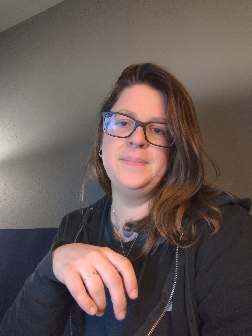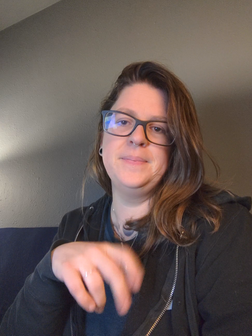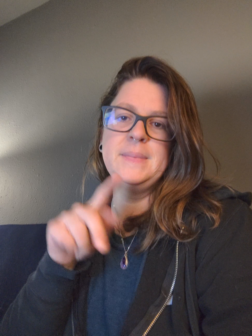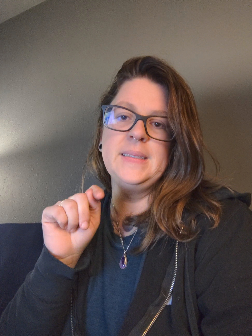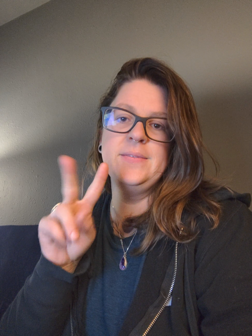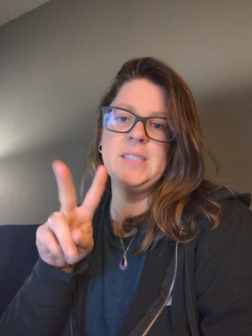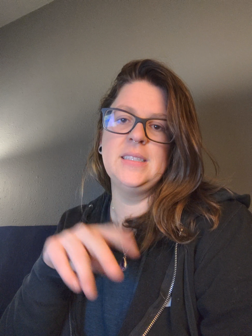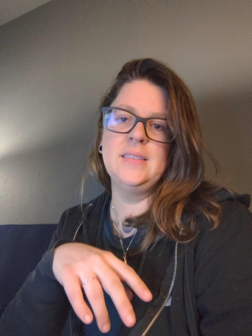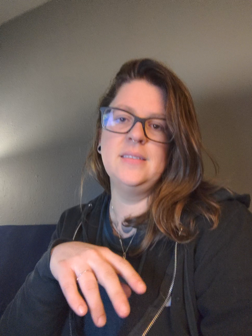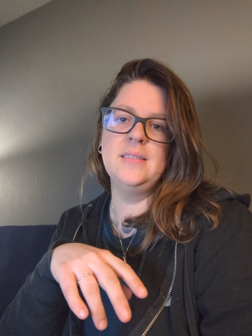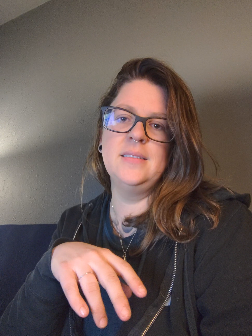TV